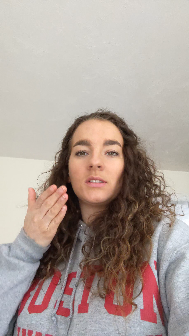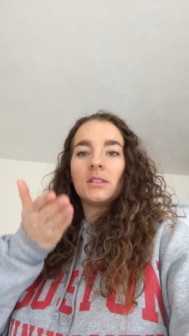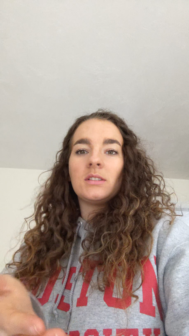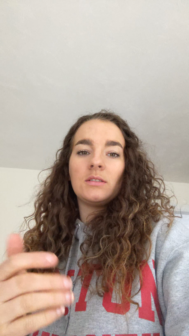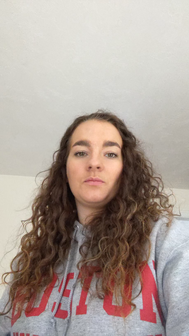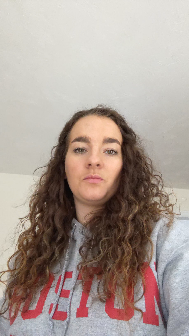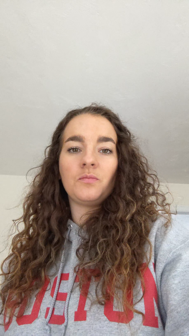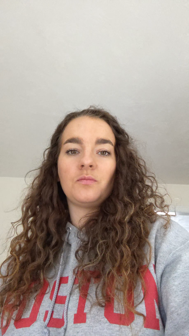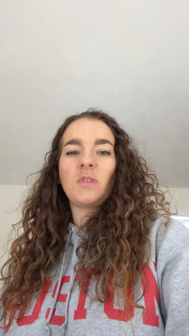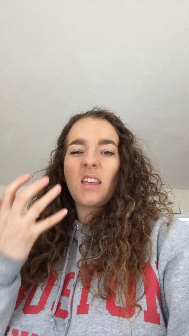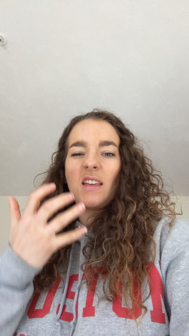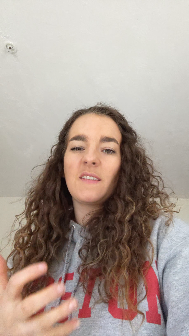heavy